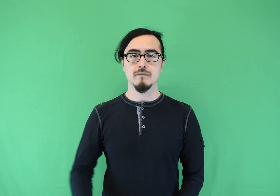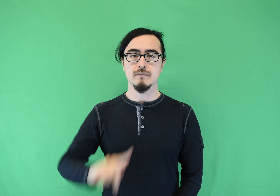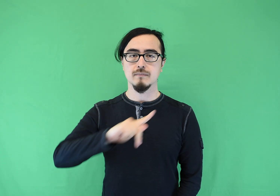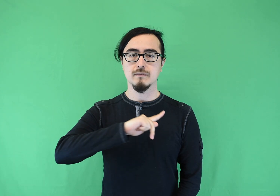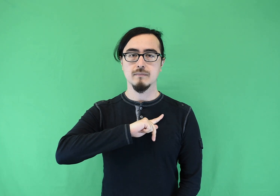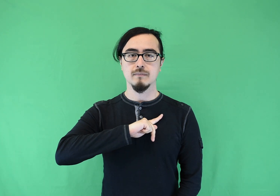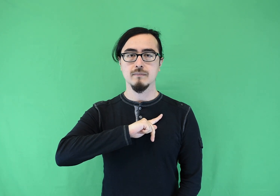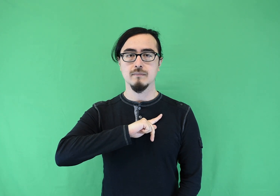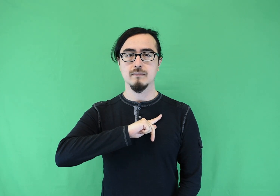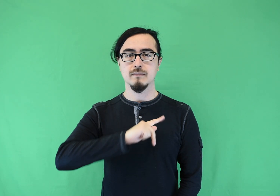mi